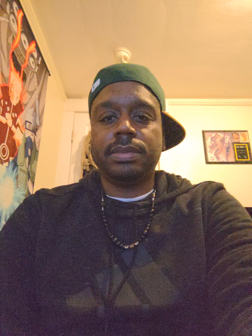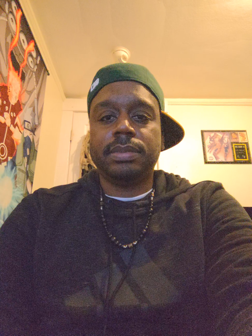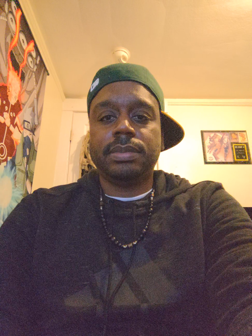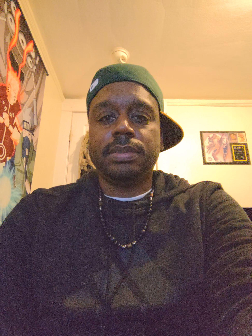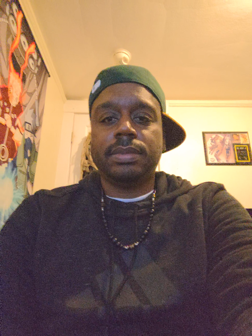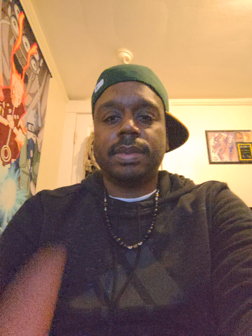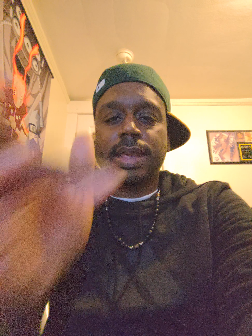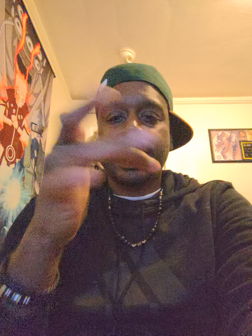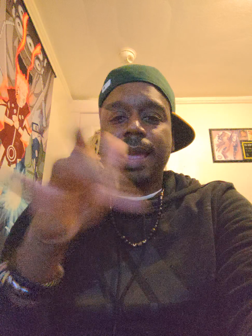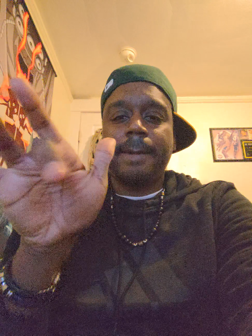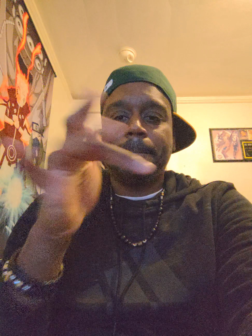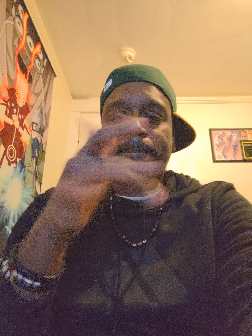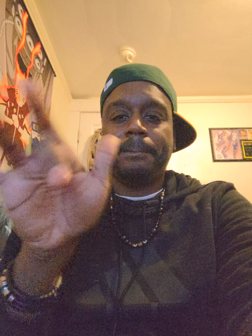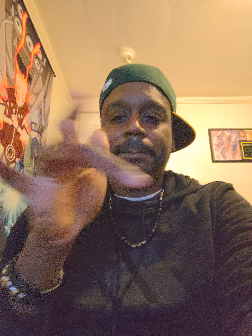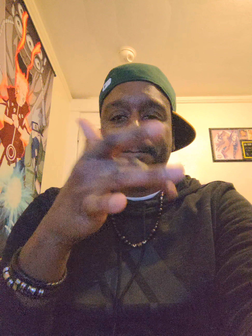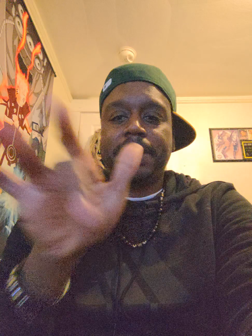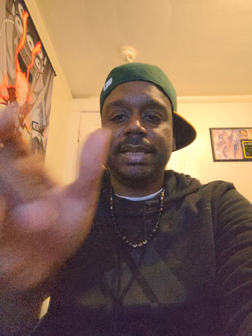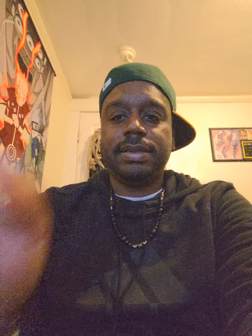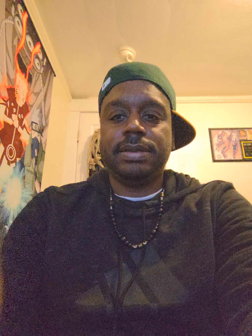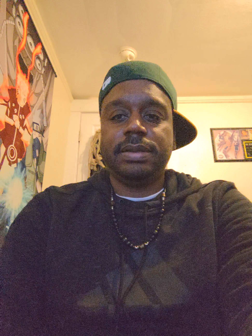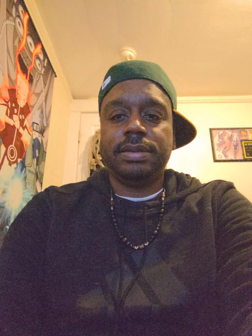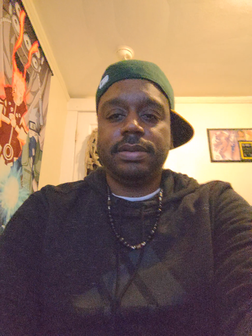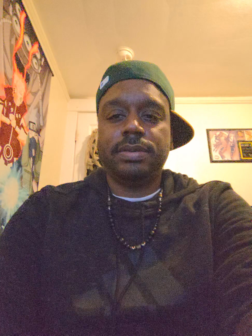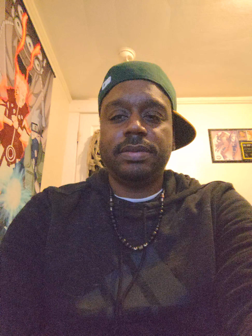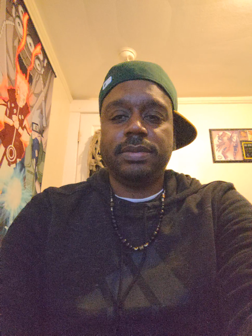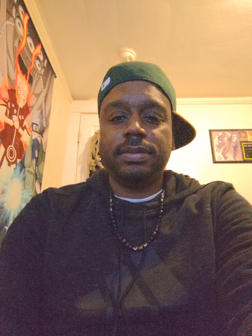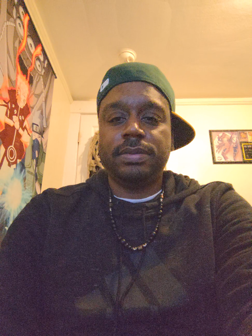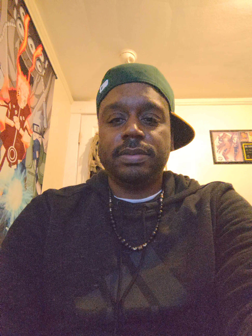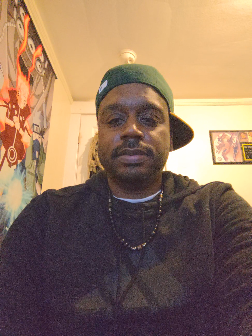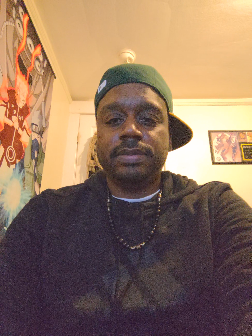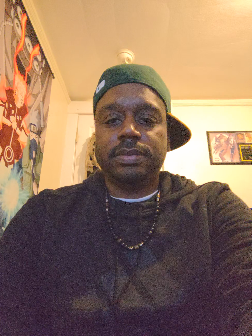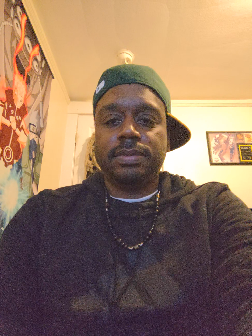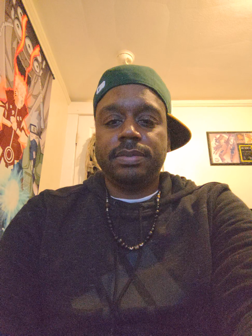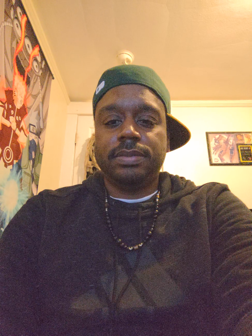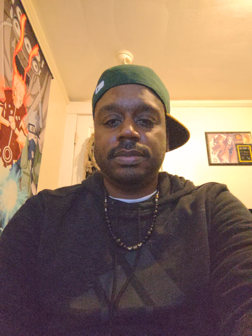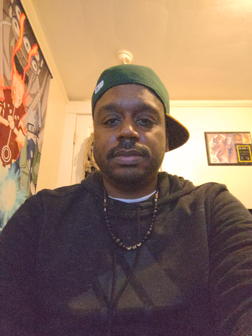empty